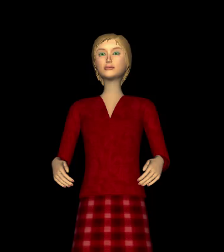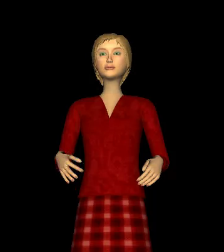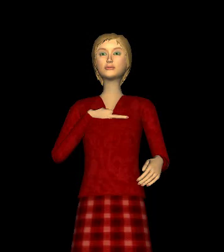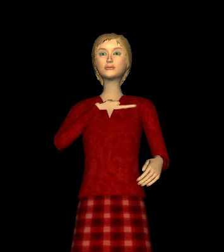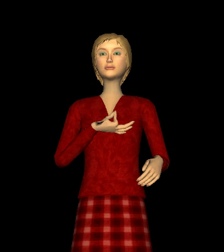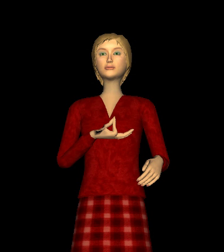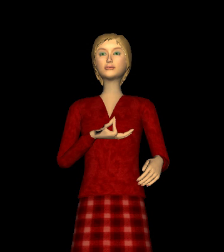ابن